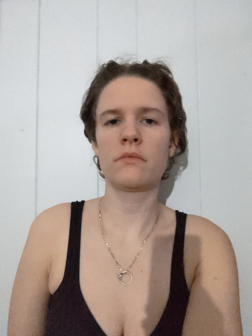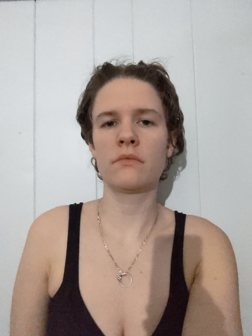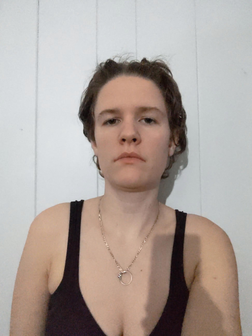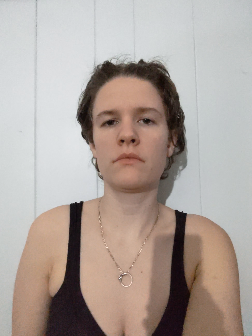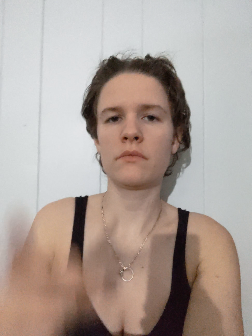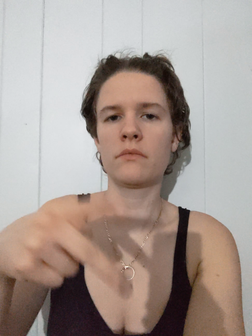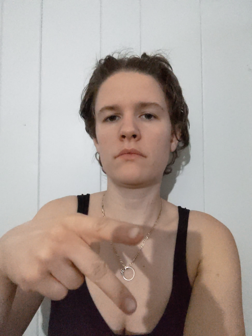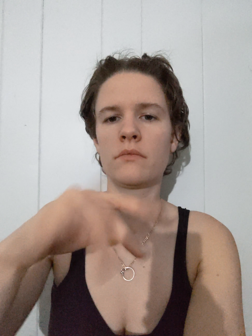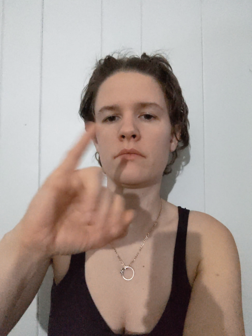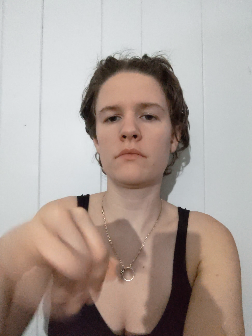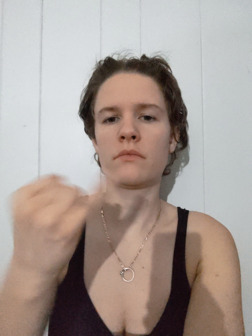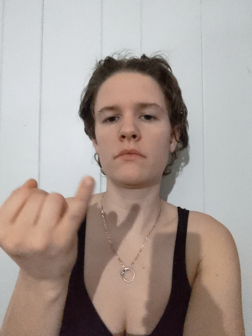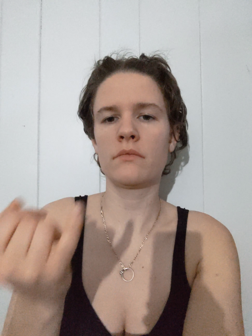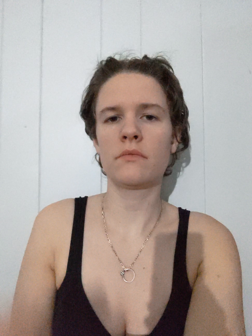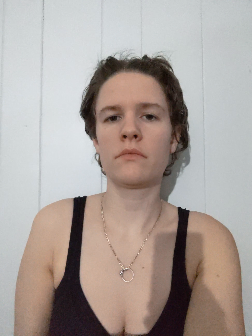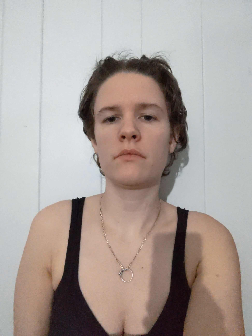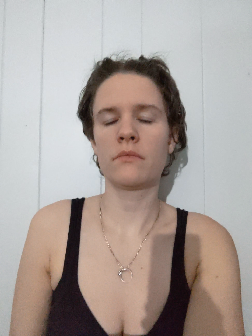pajamas